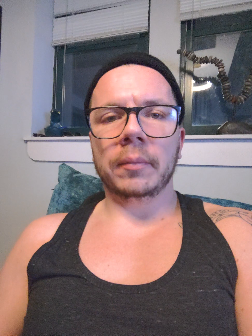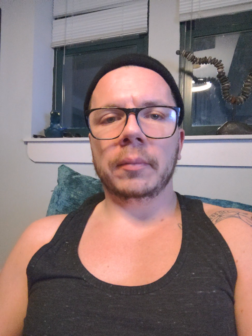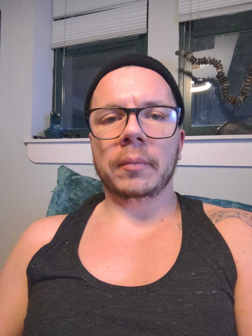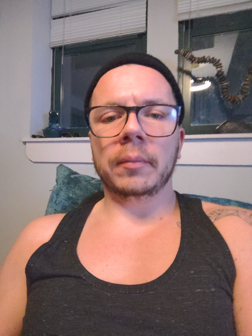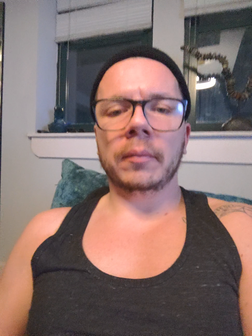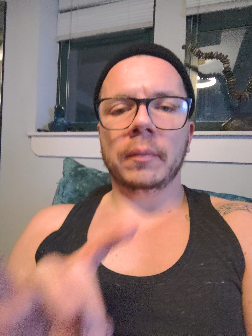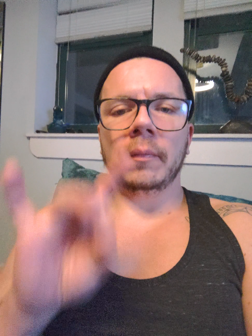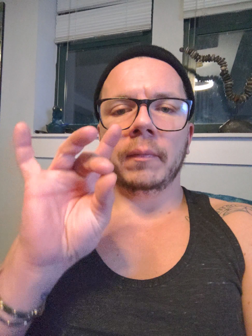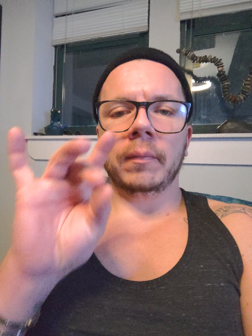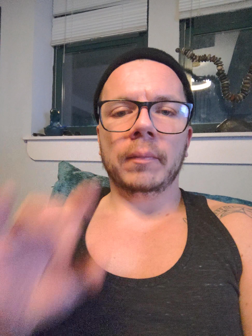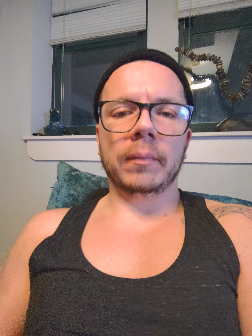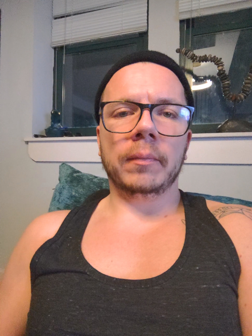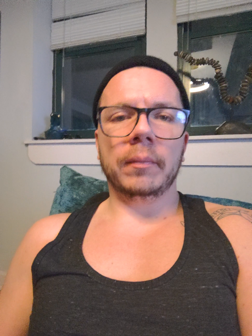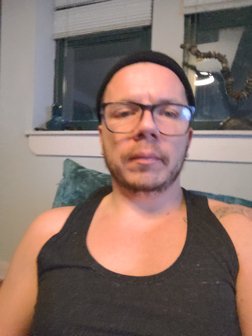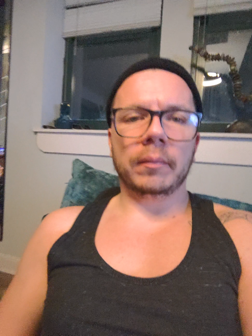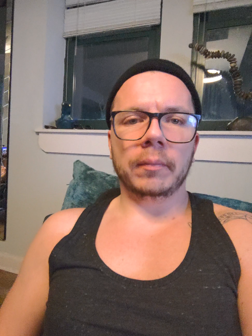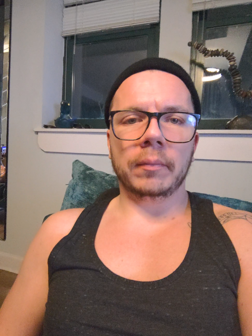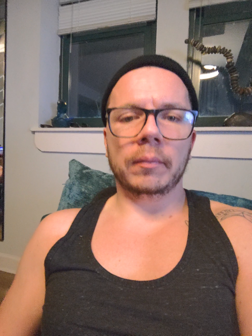find